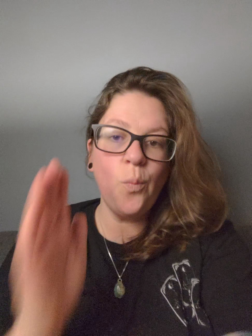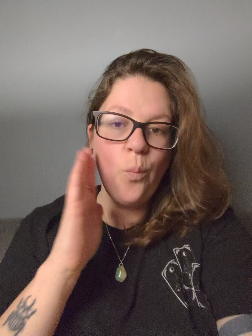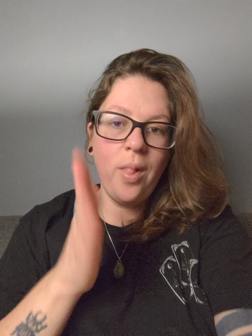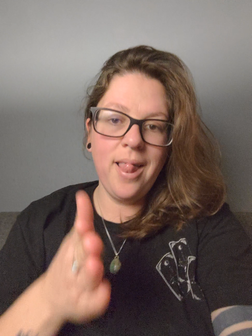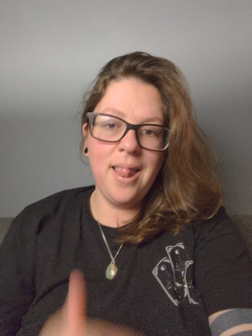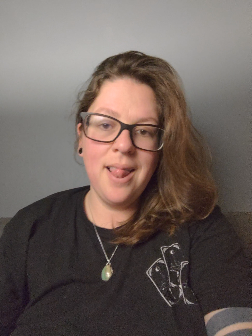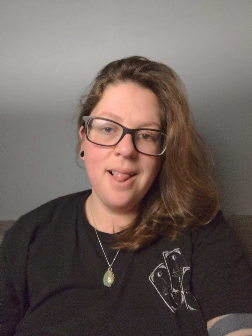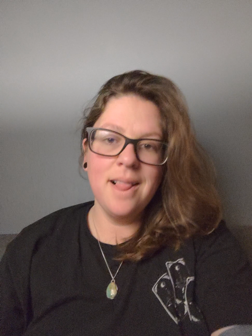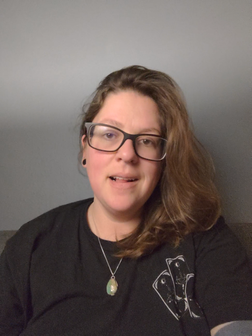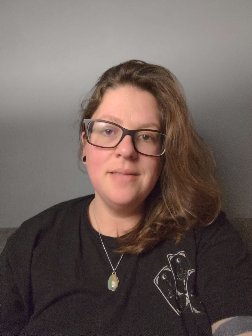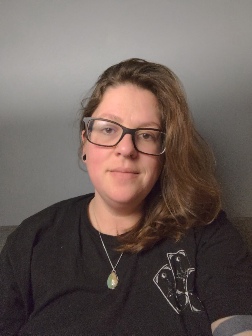will